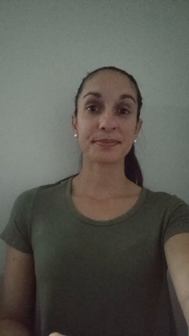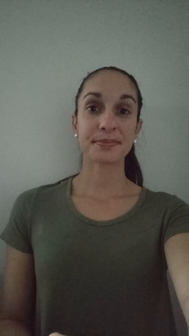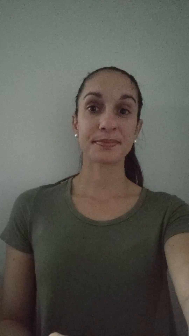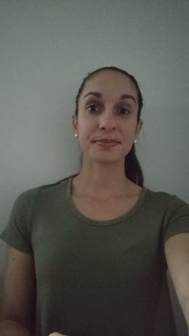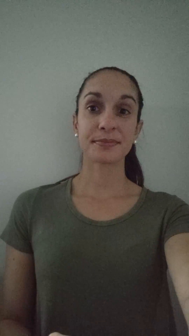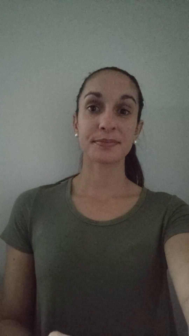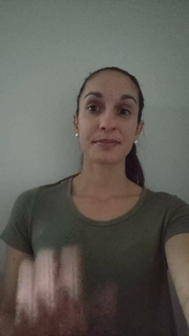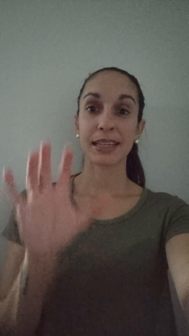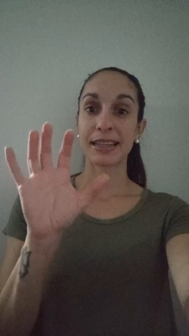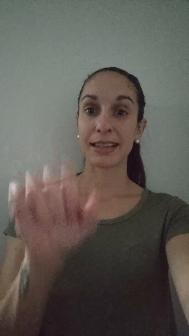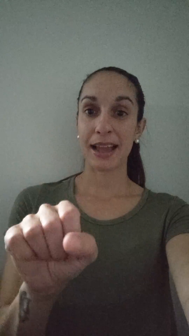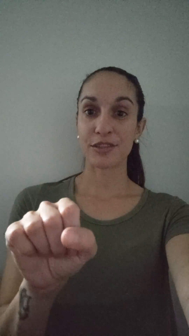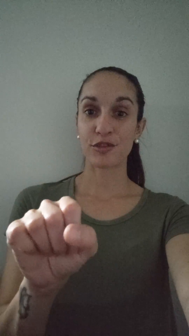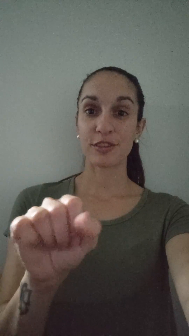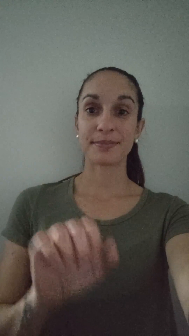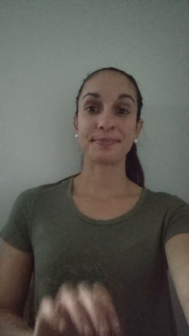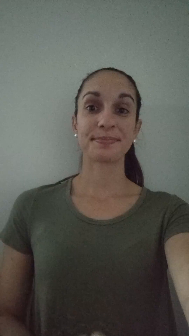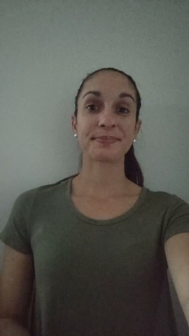catch